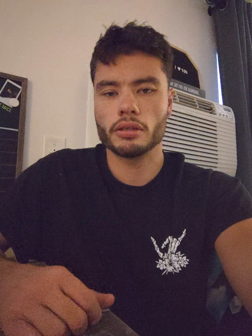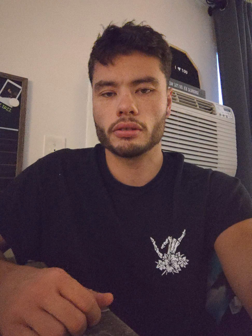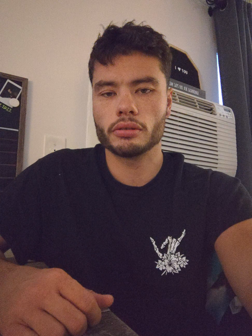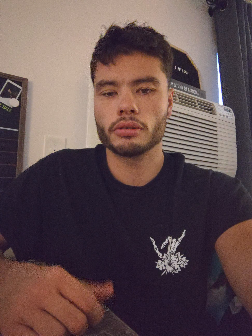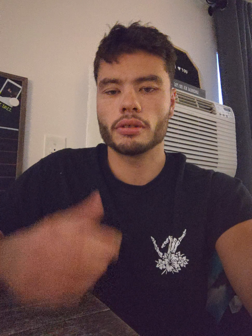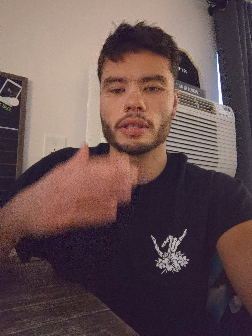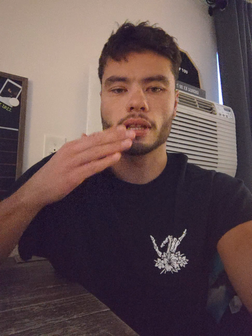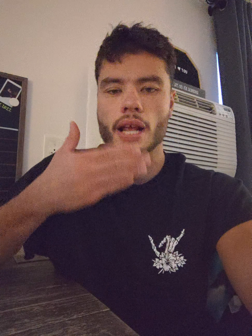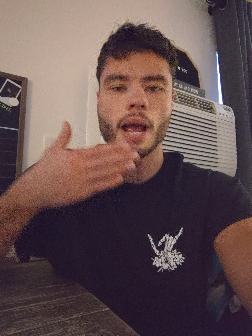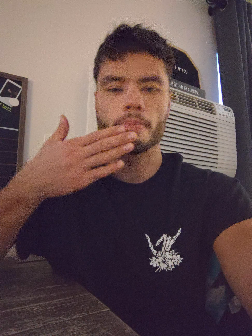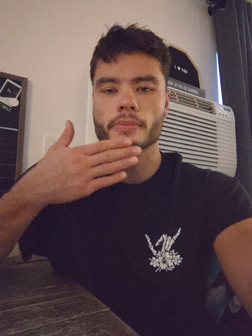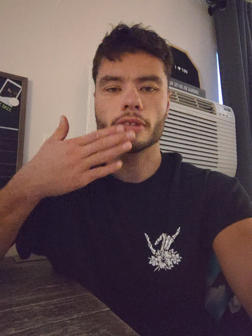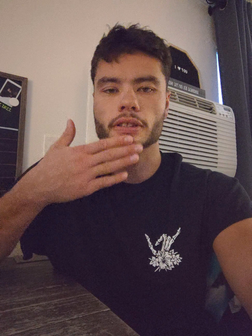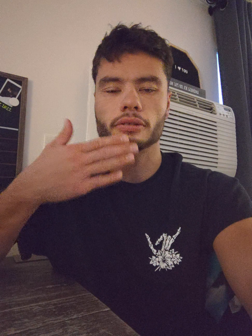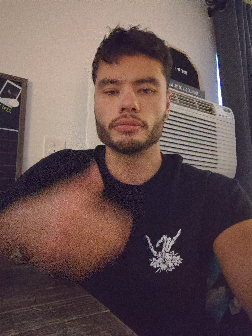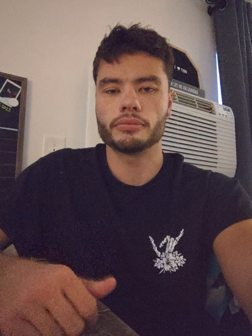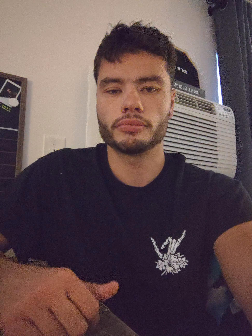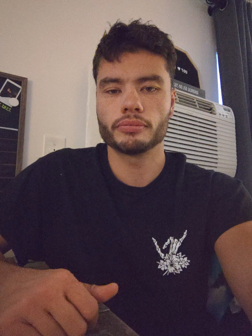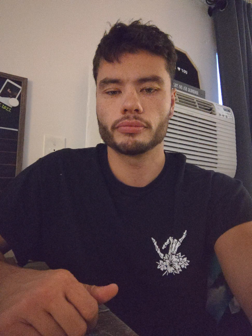napkin